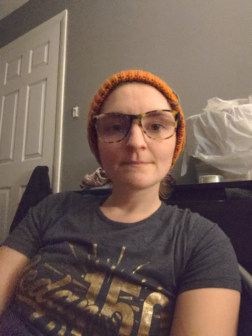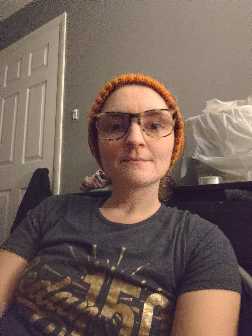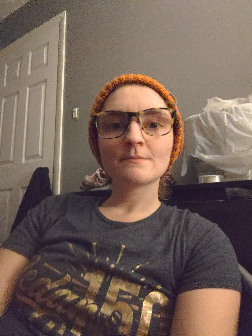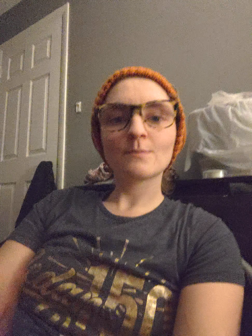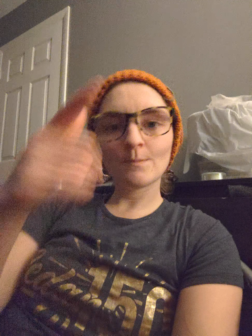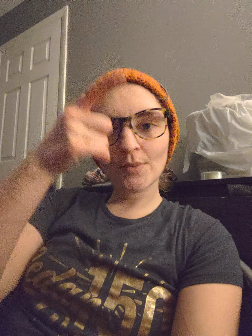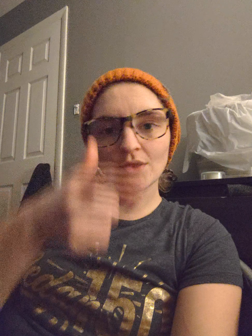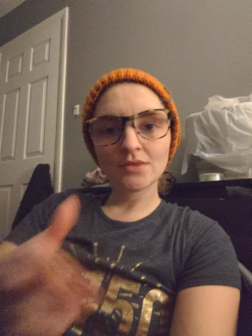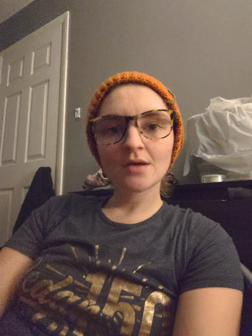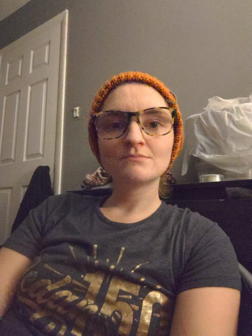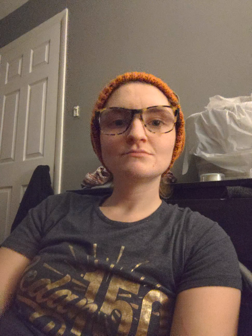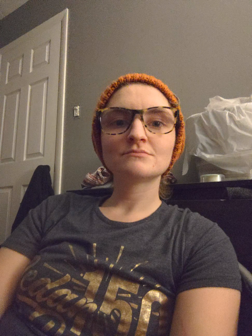brother